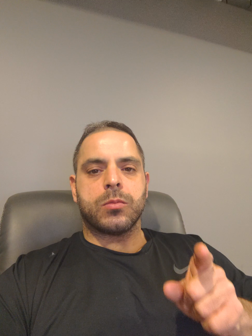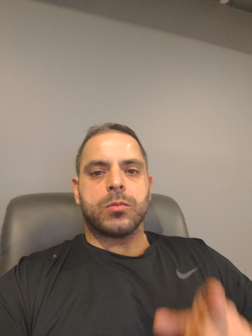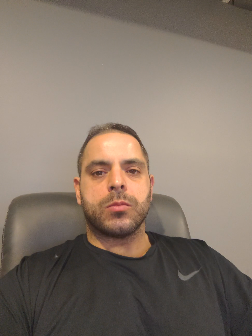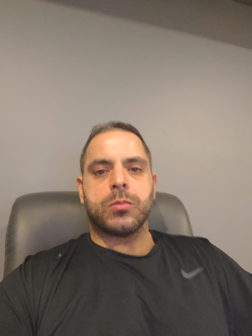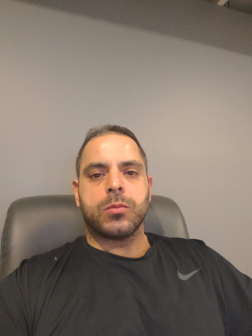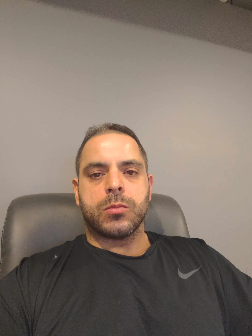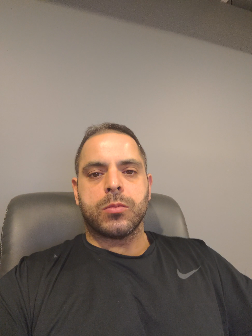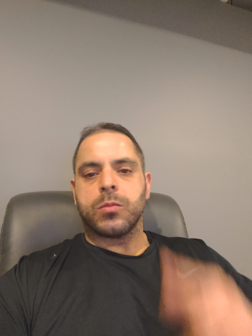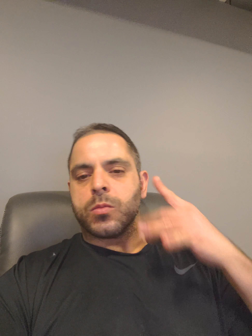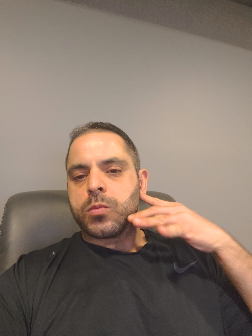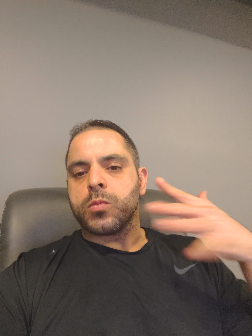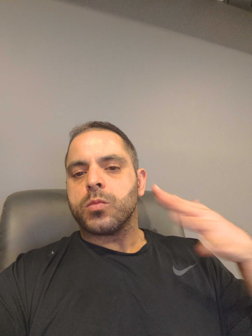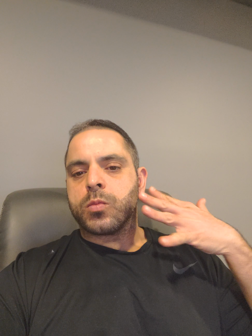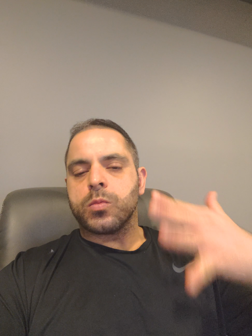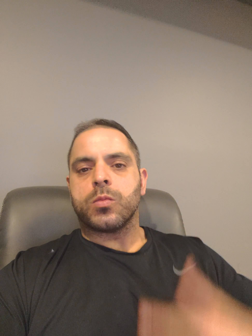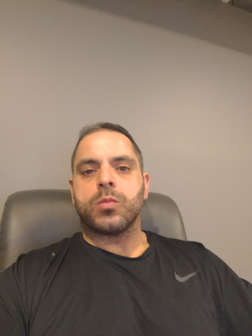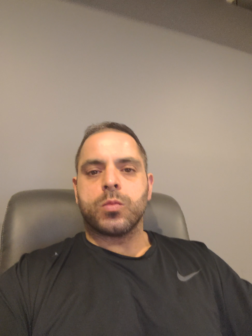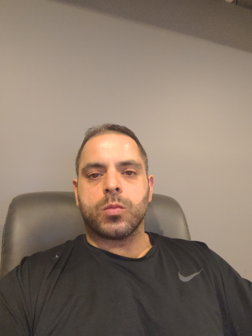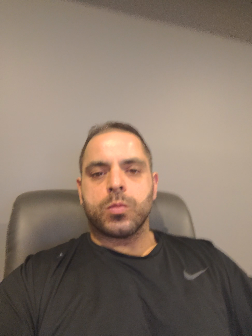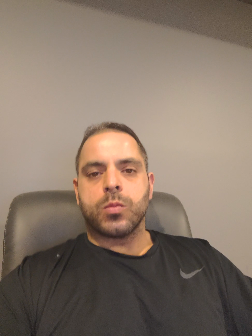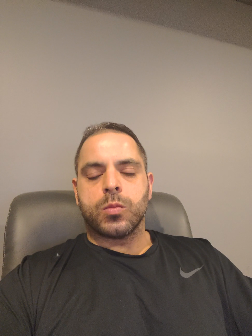noisy